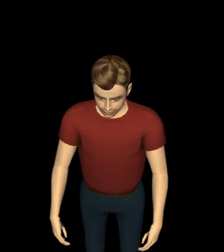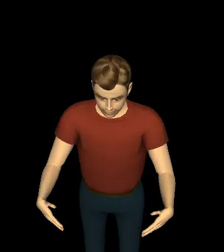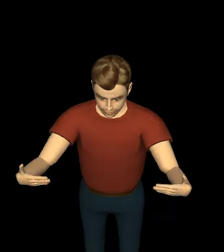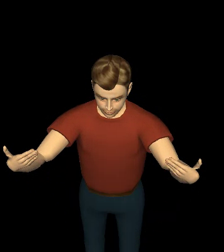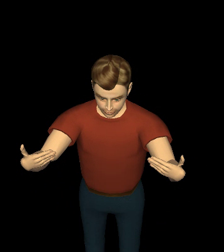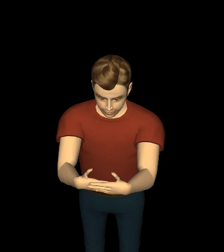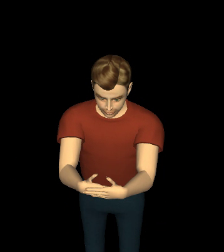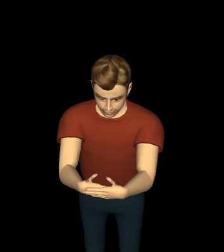الليل